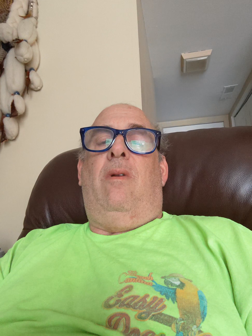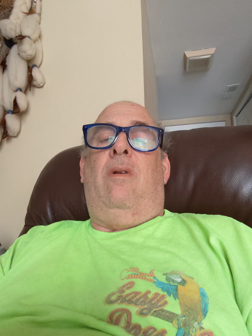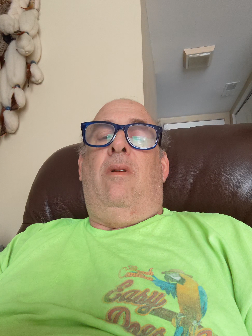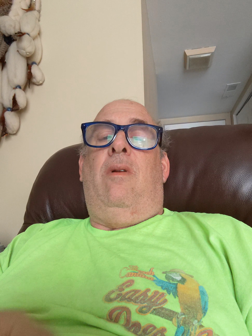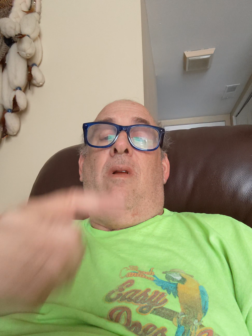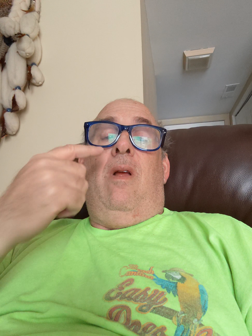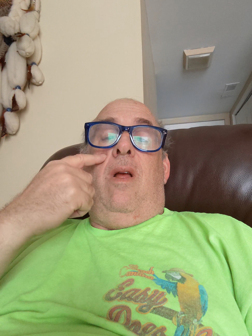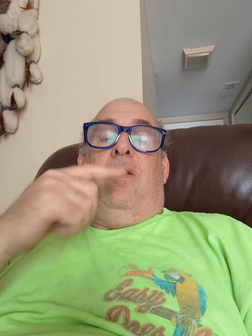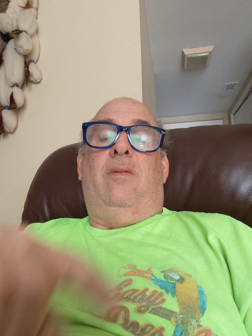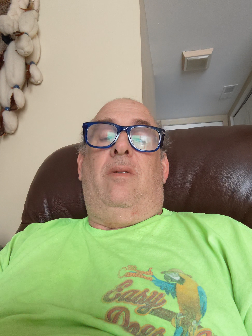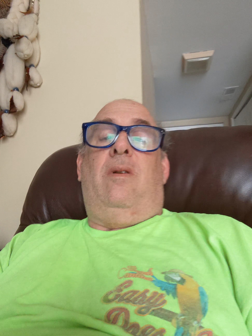eye